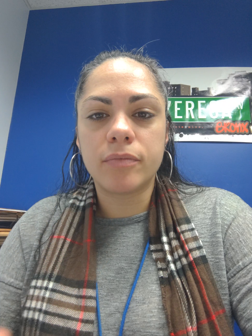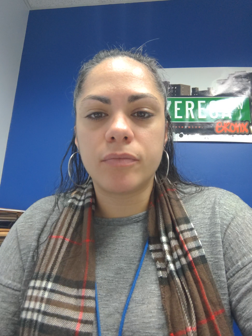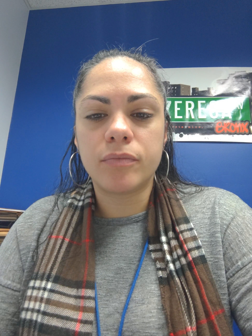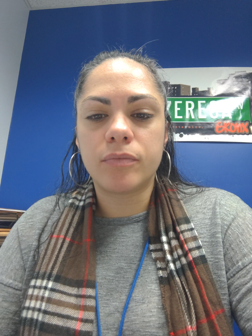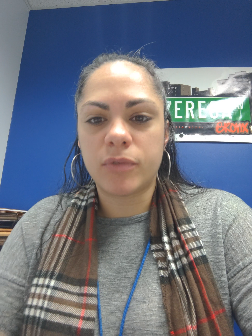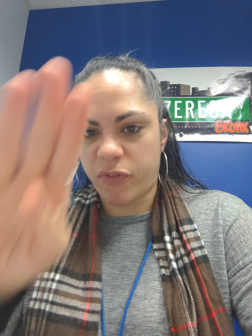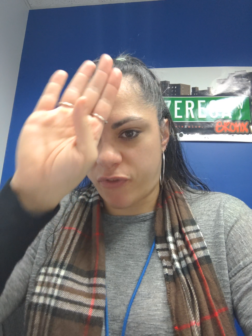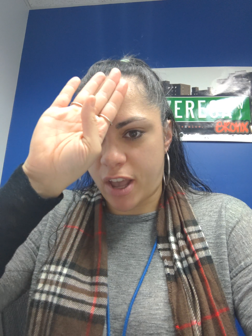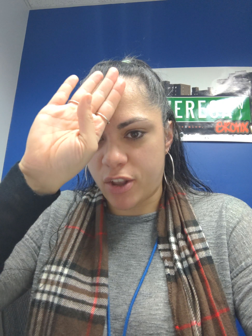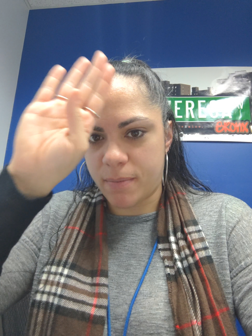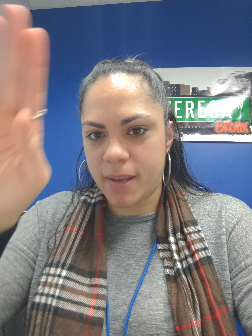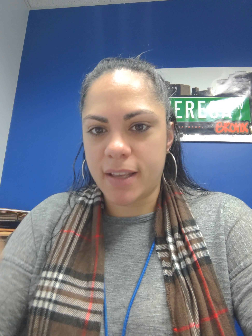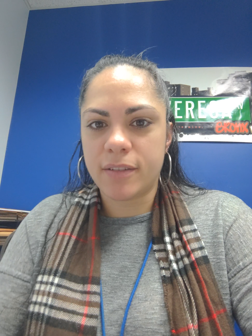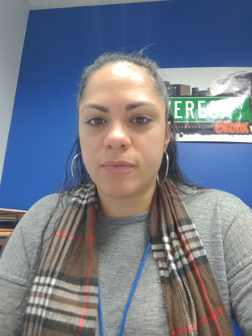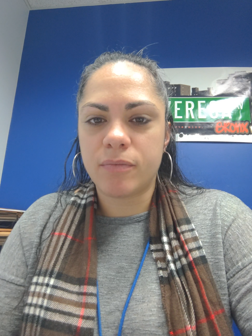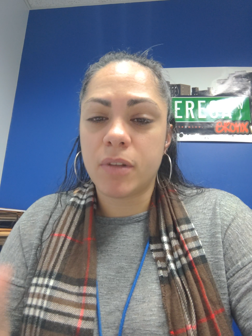fireman